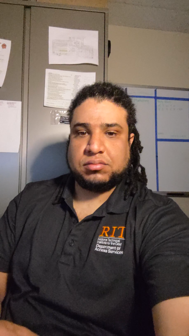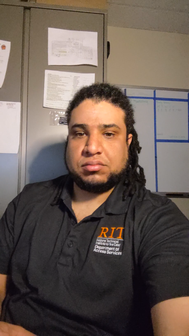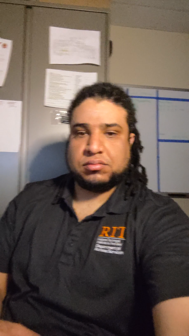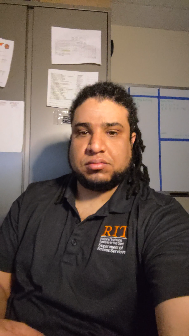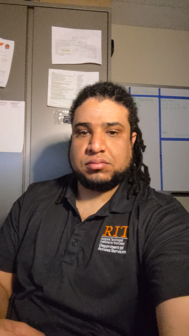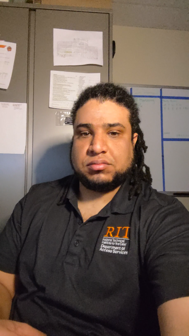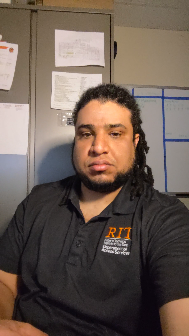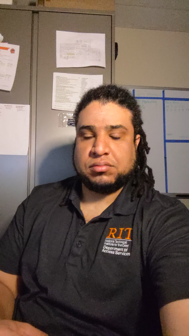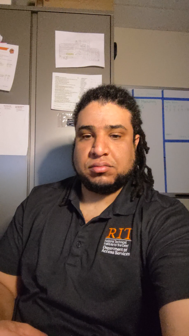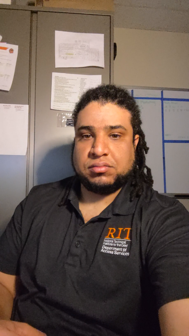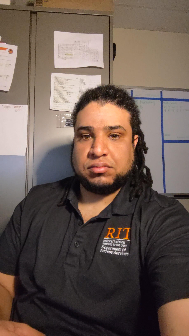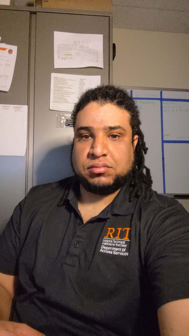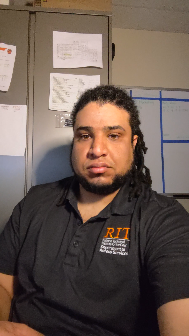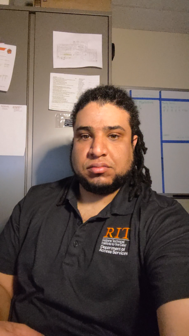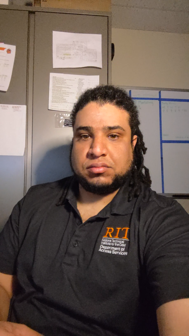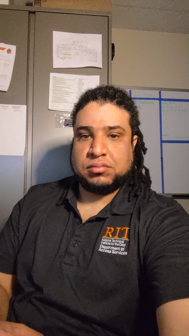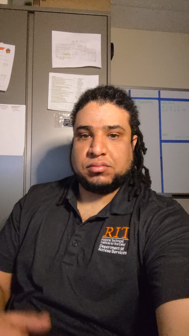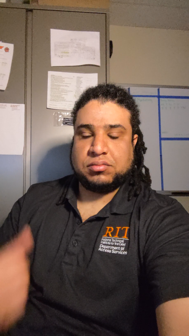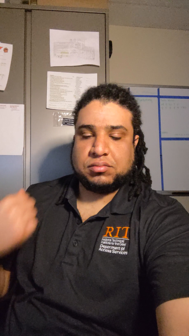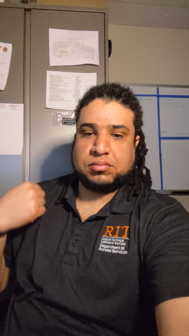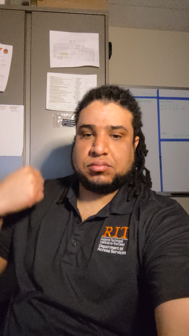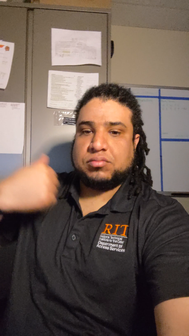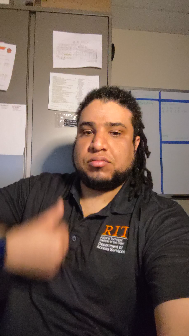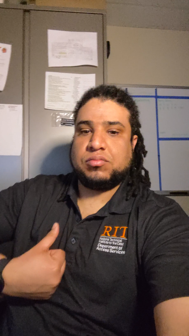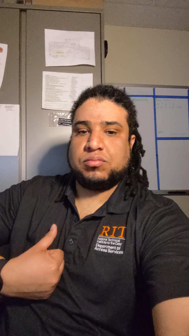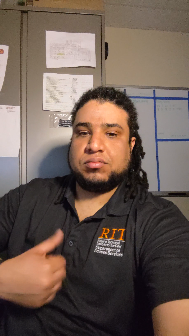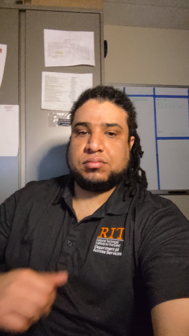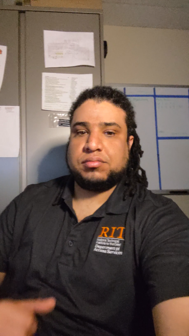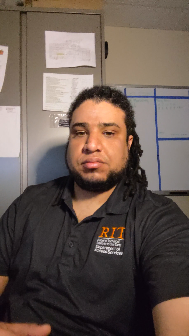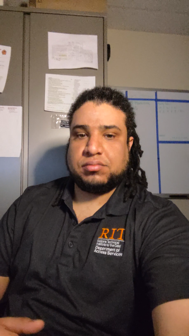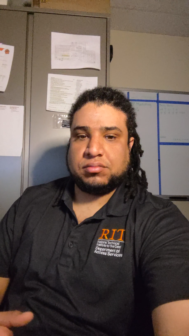coats